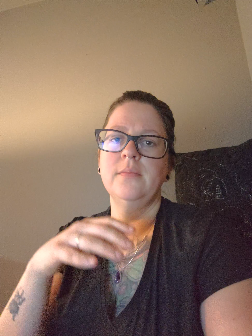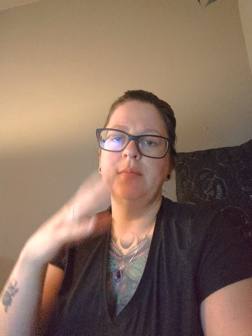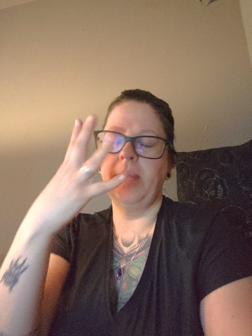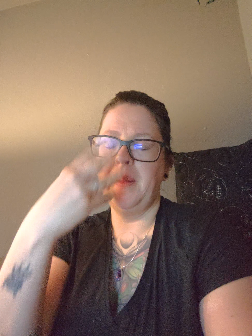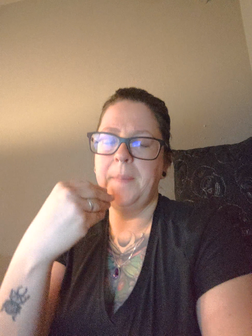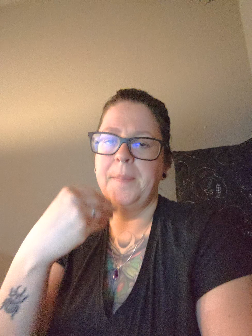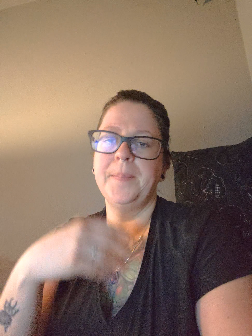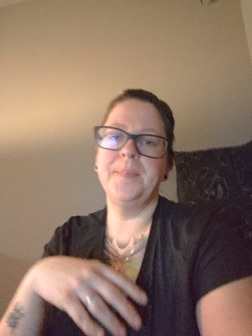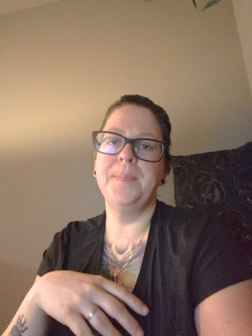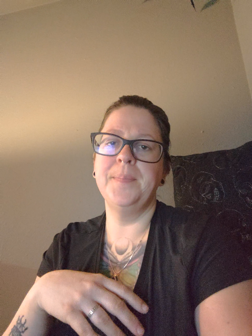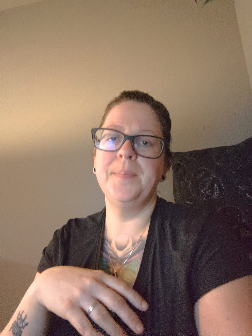nap